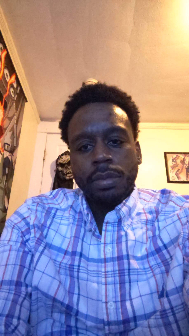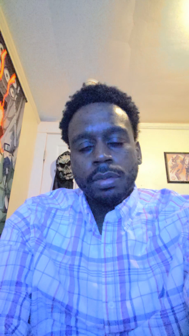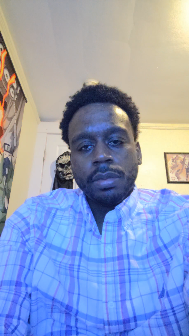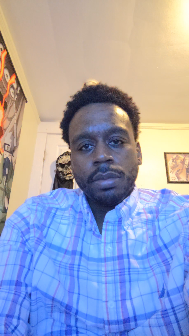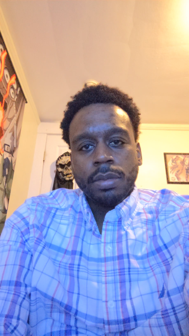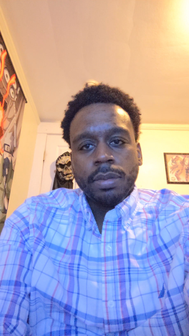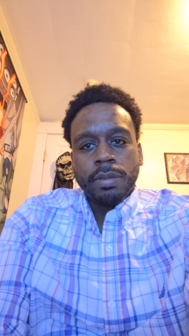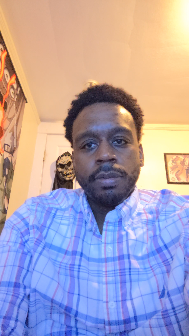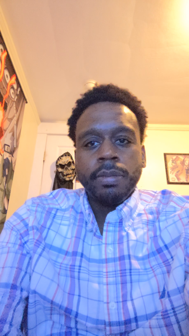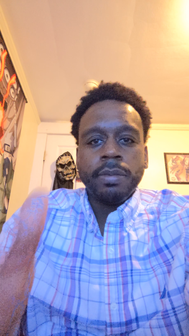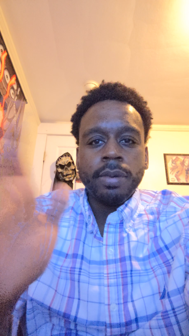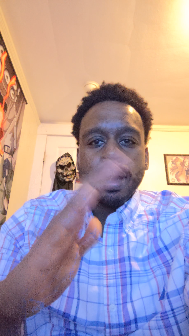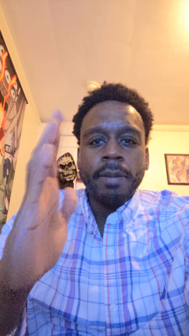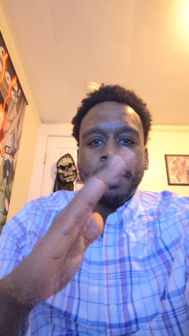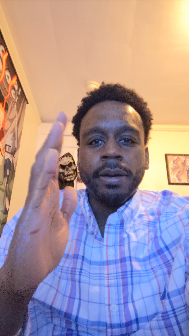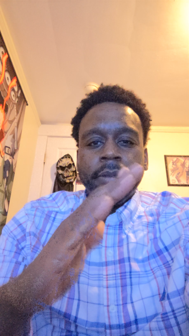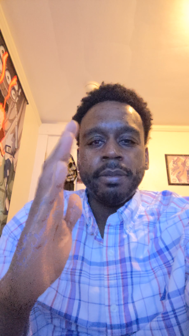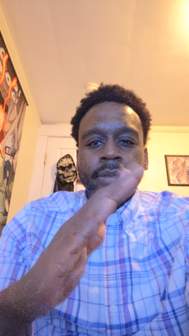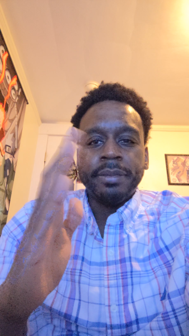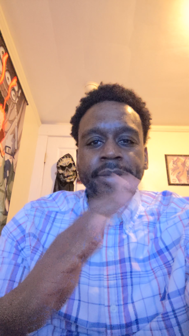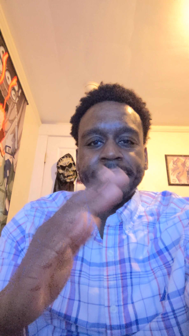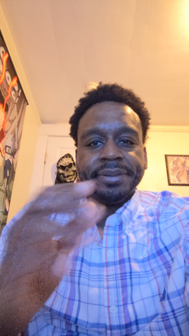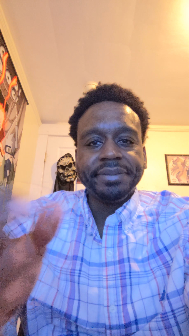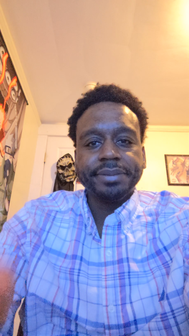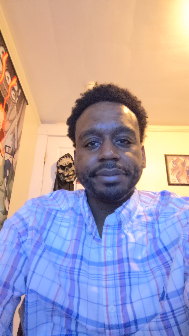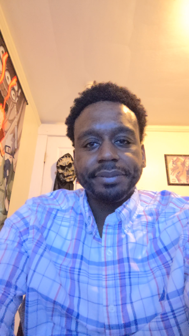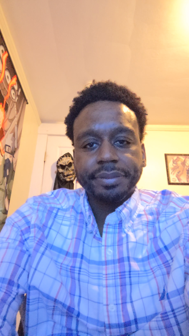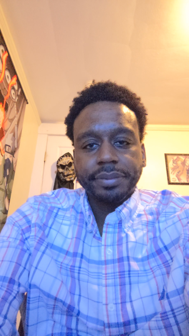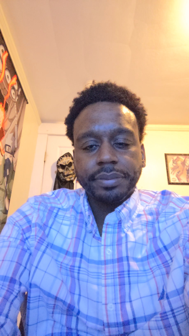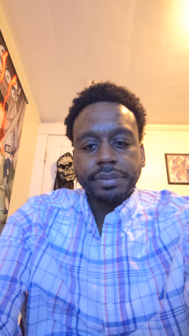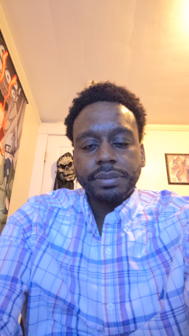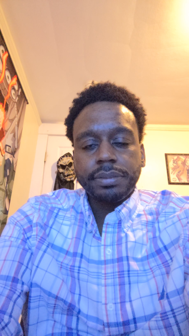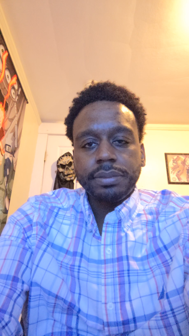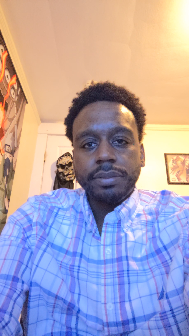clap